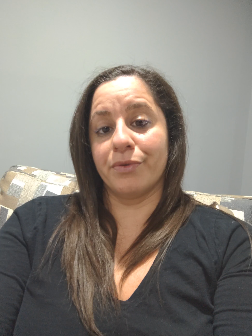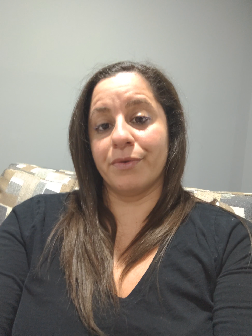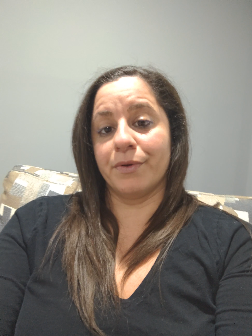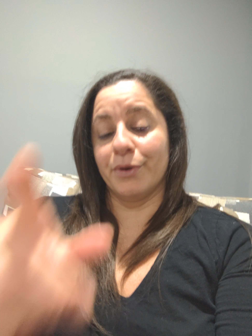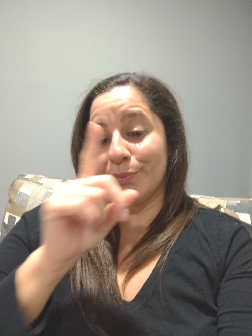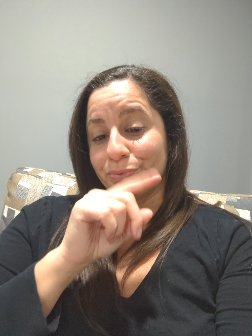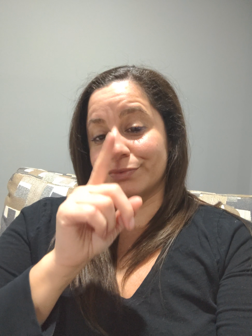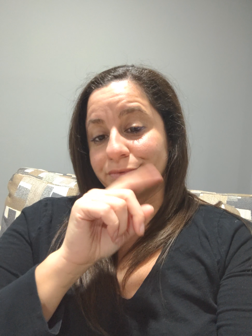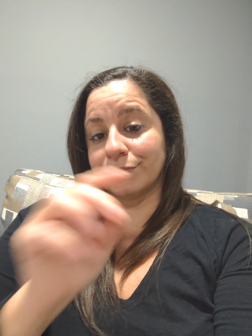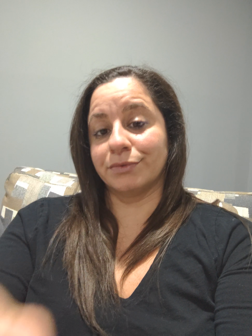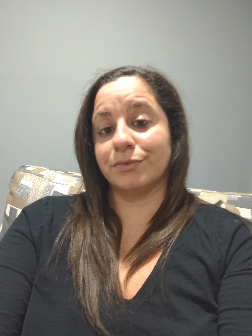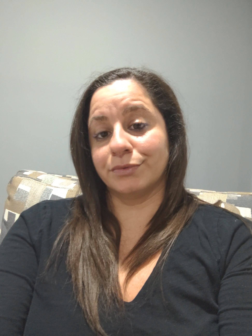pretend